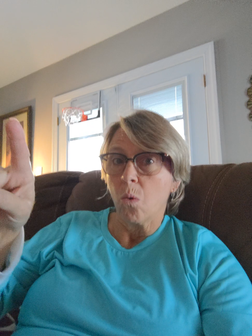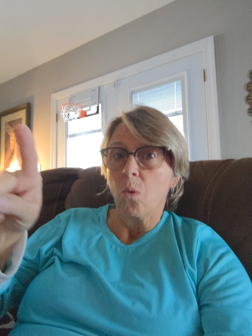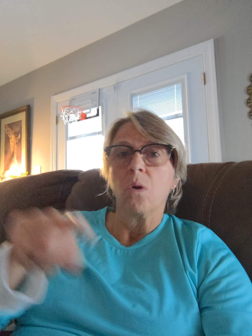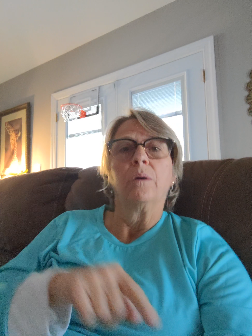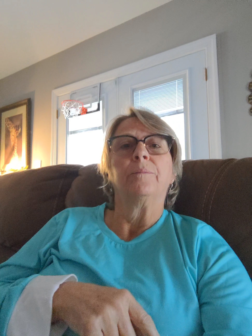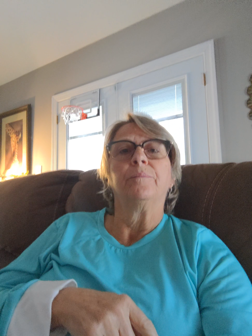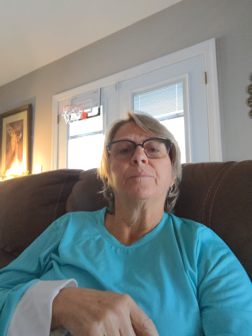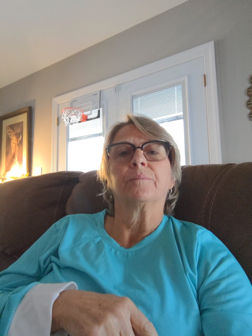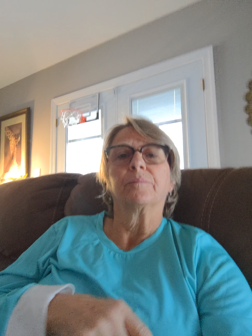for